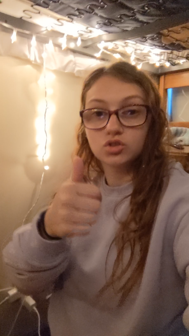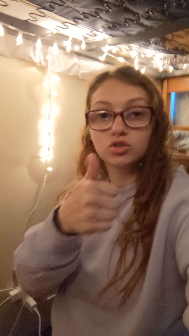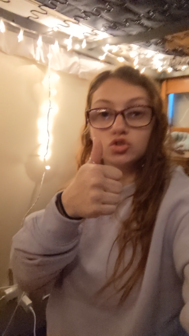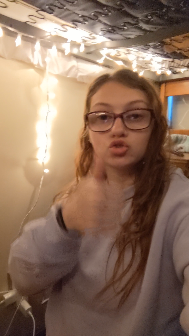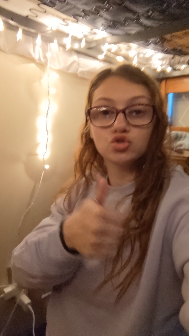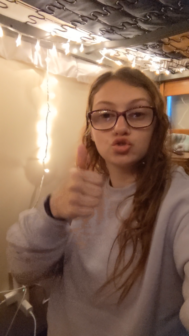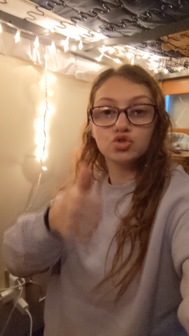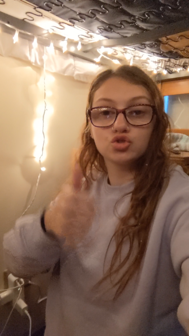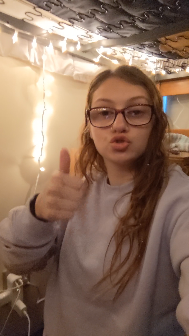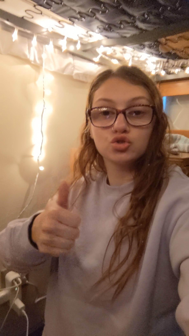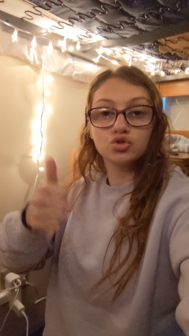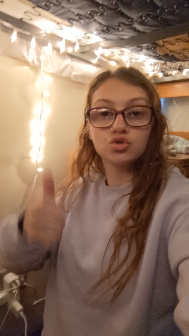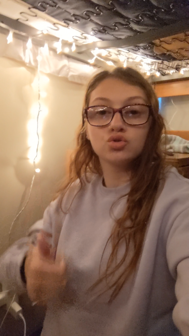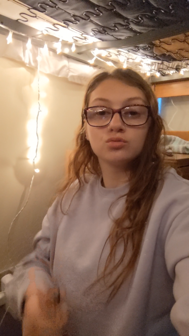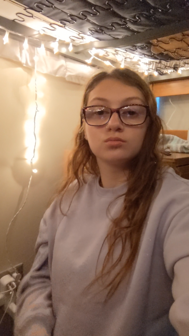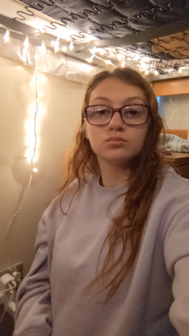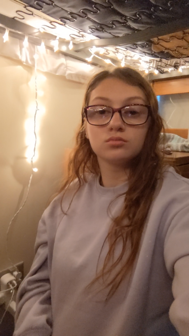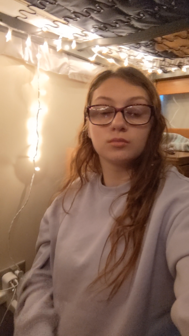each